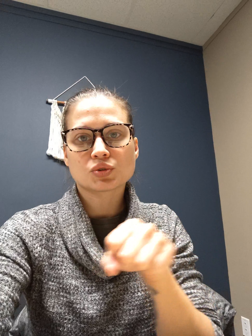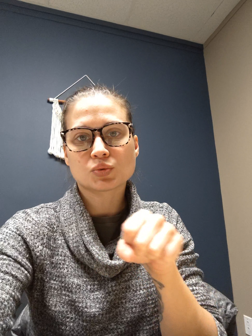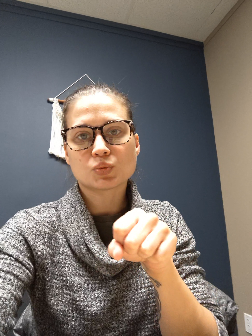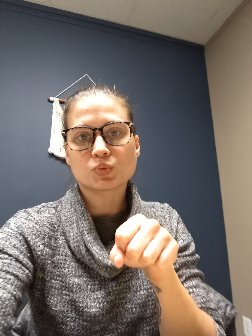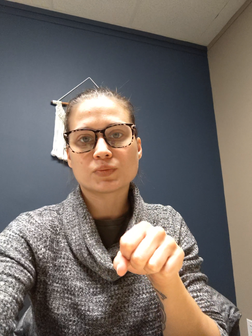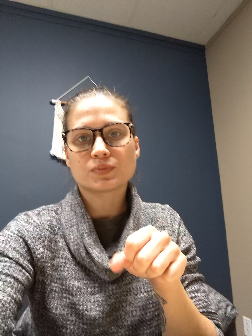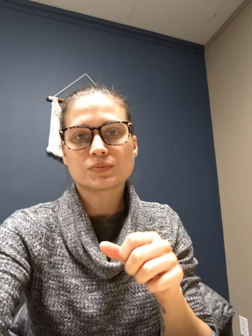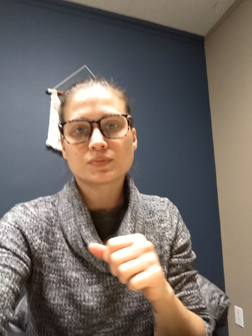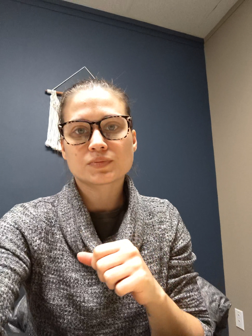shoe